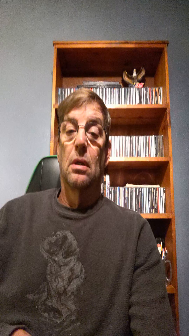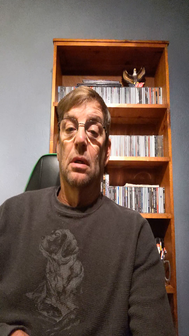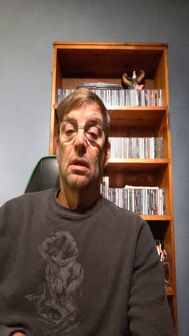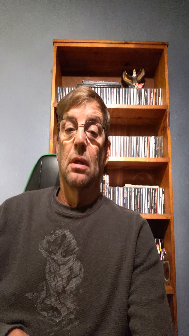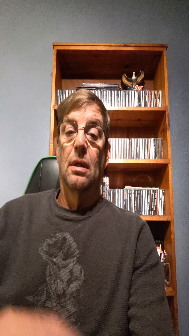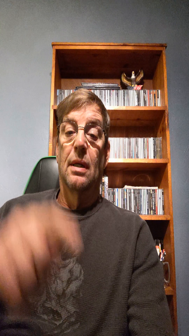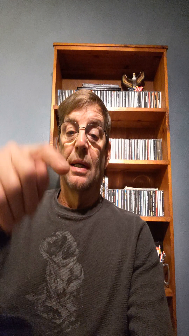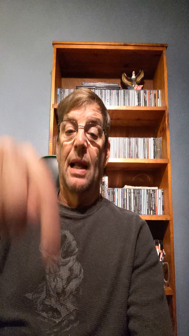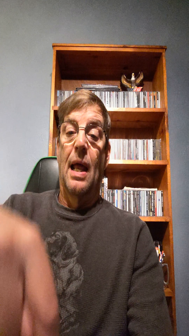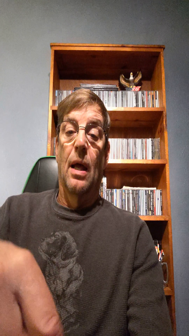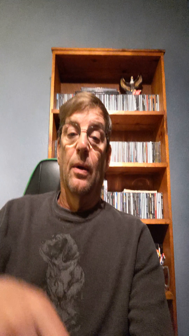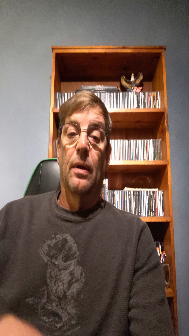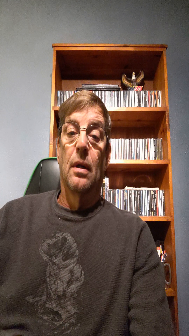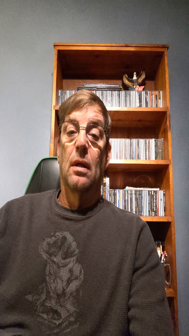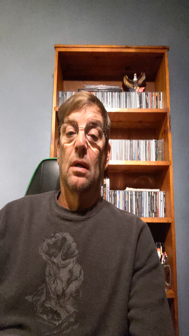down